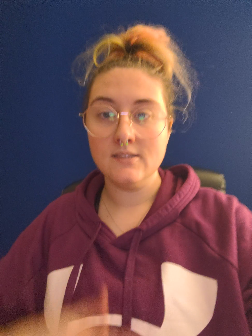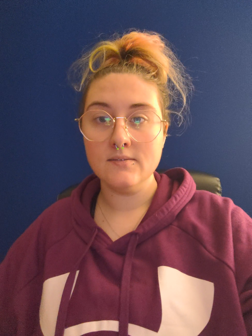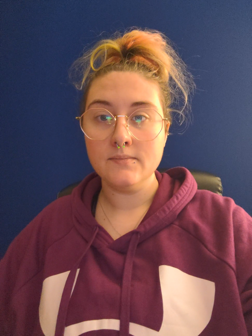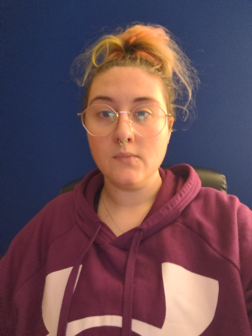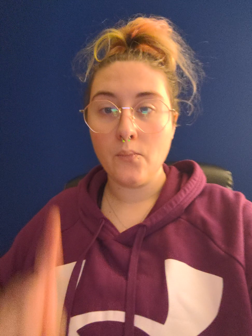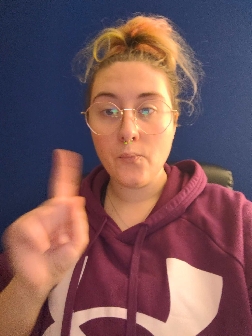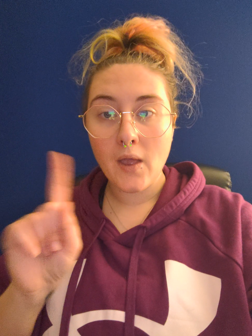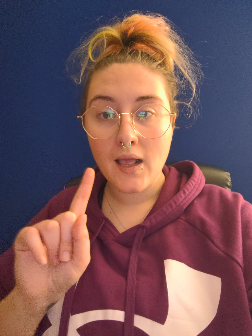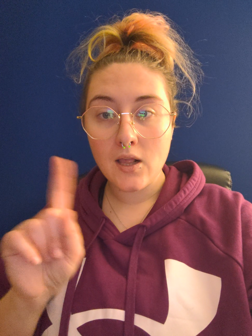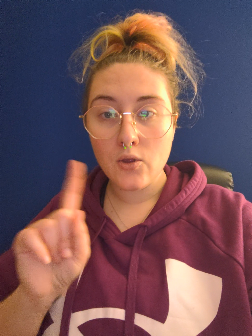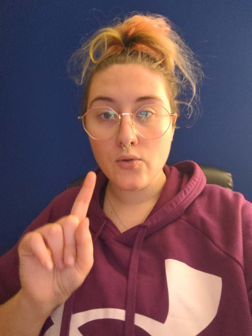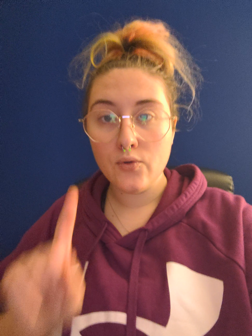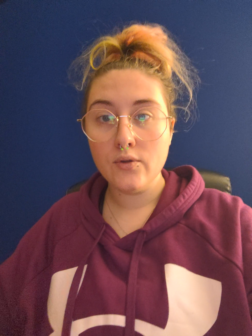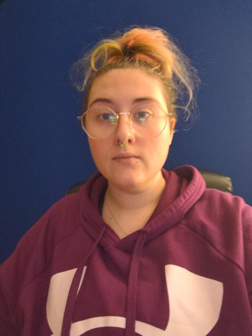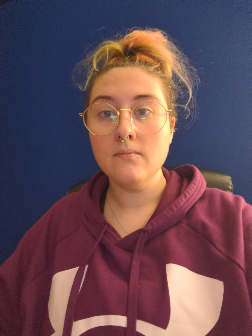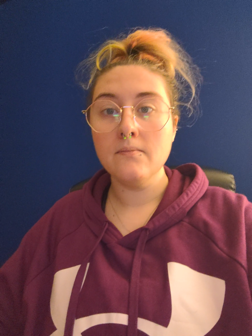where